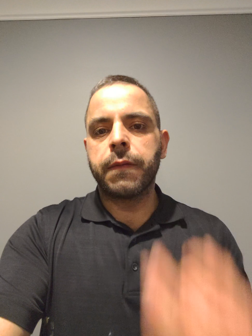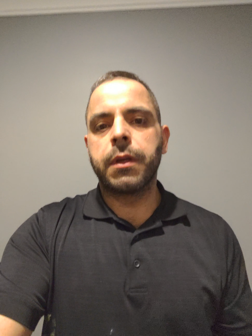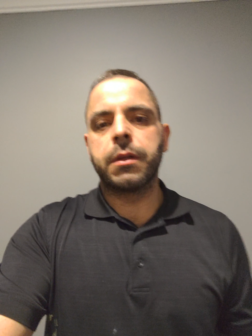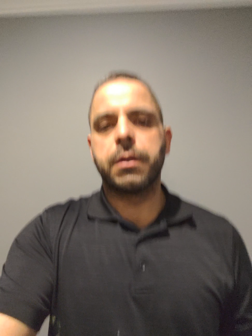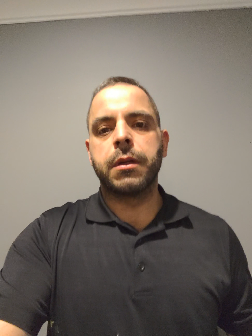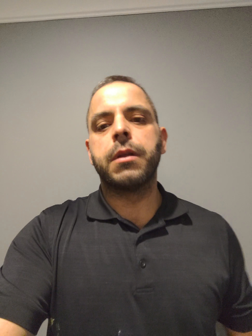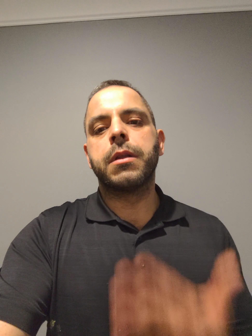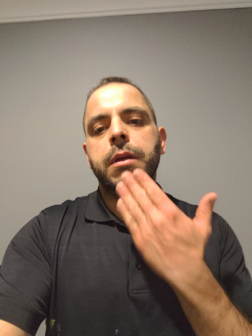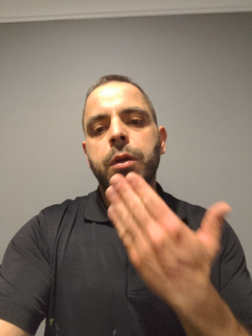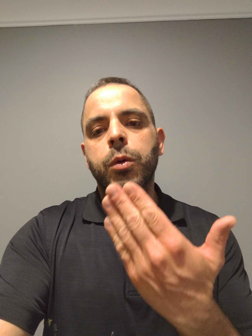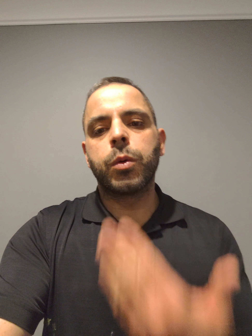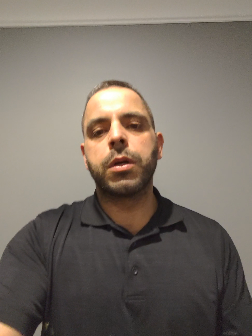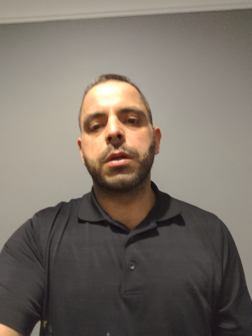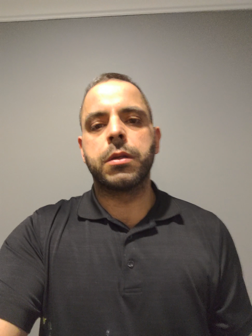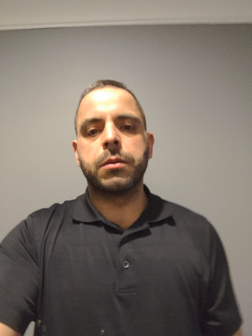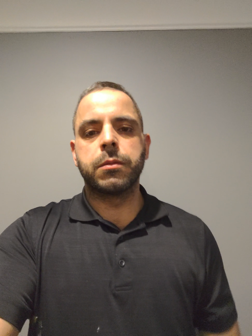thank you